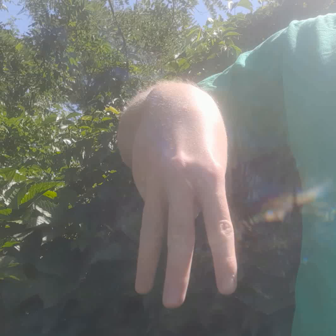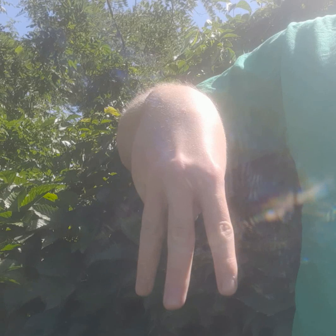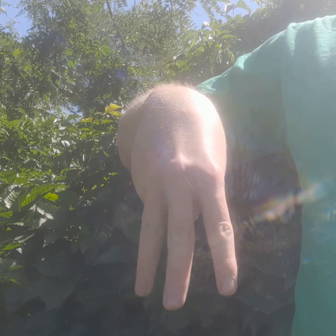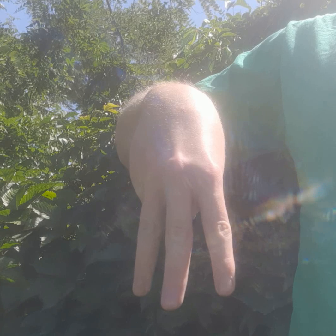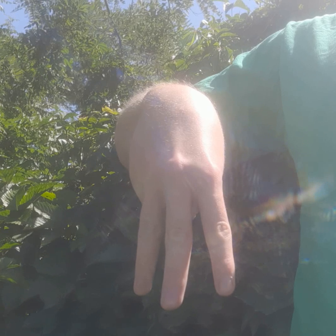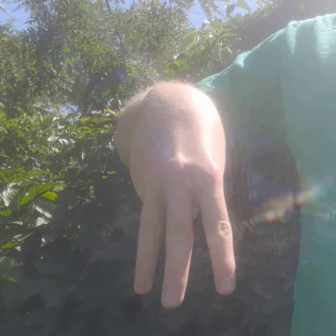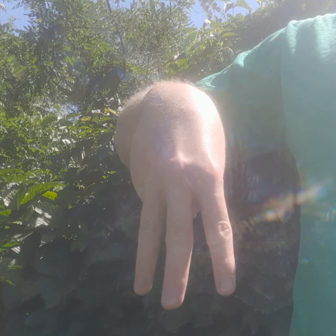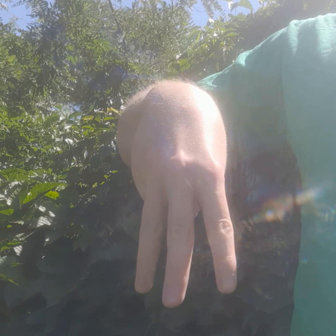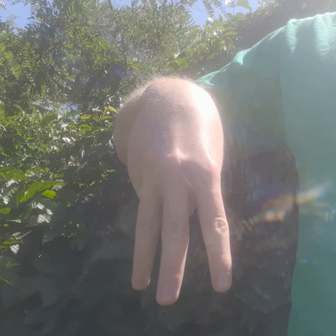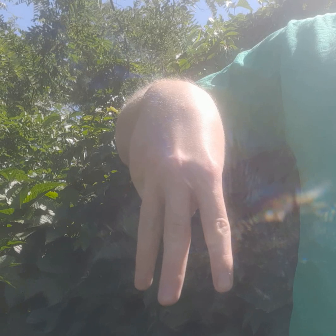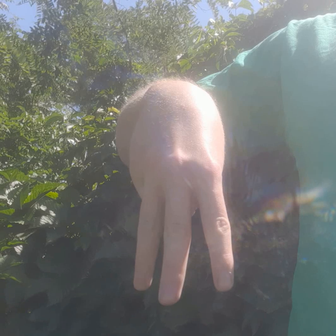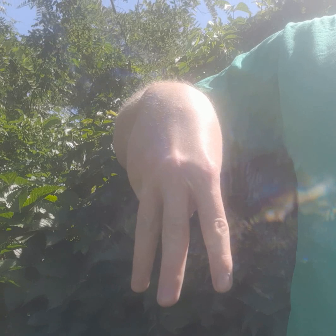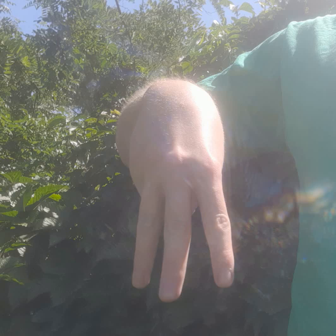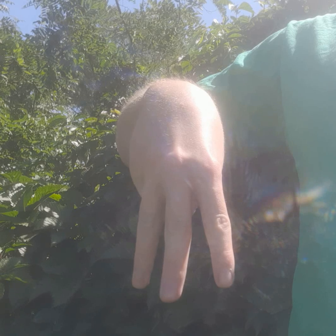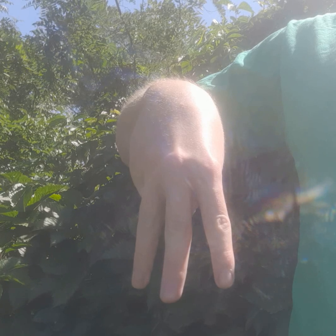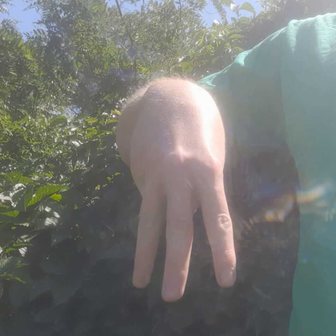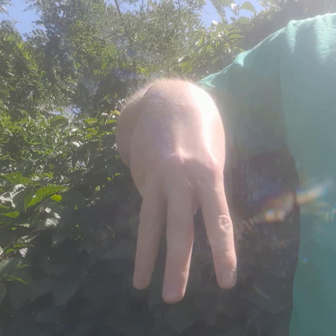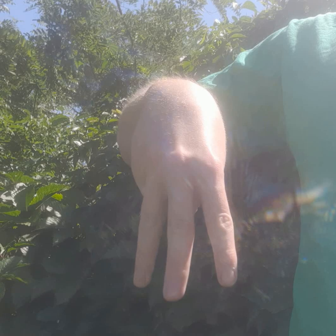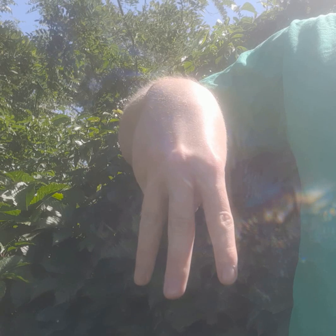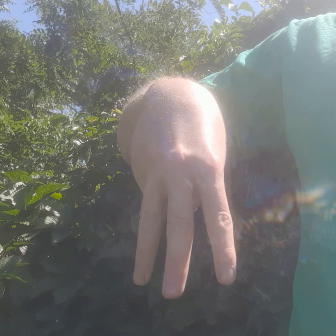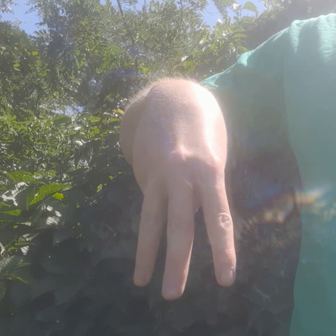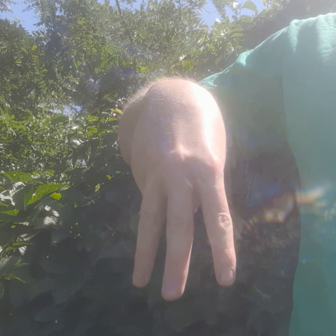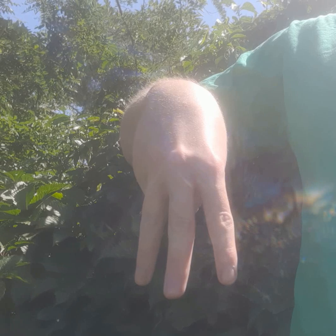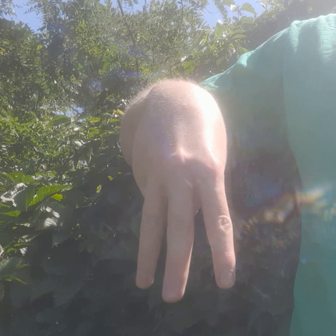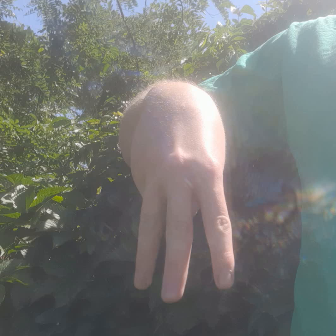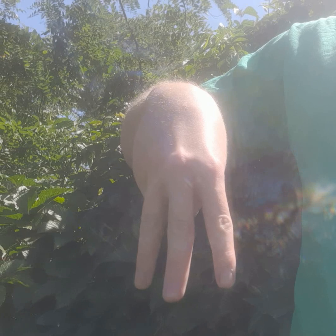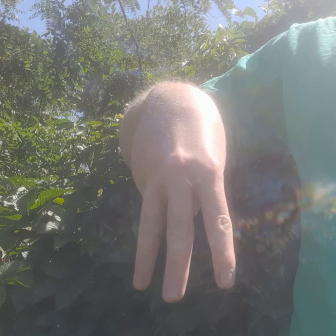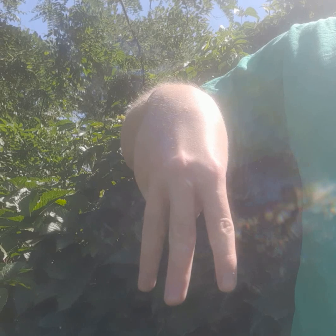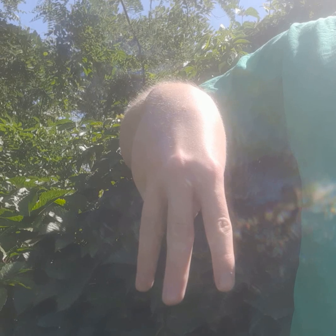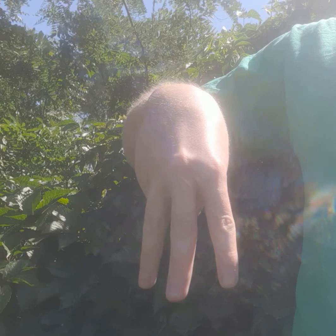М